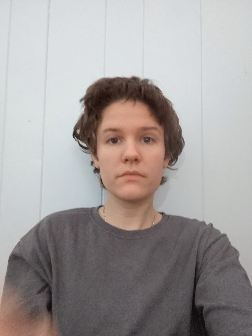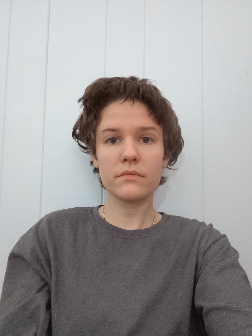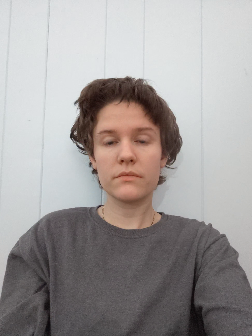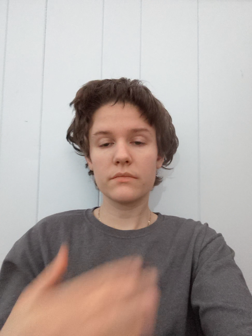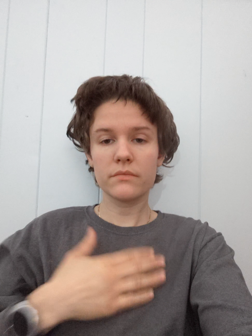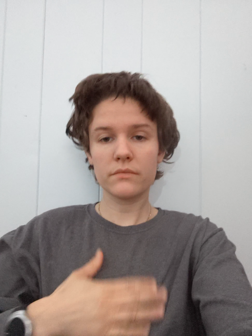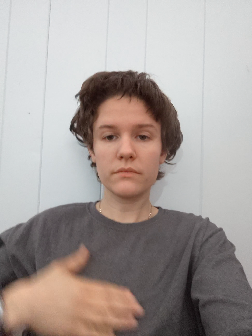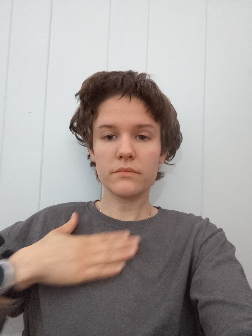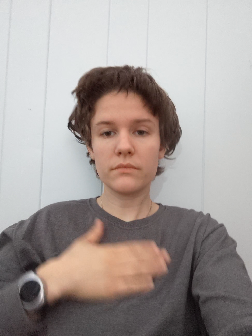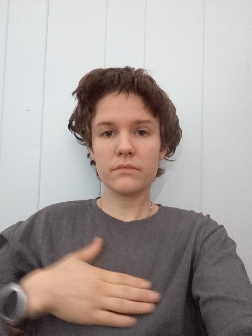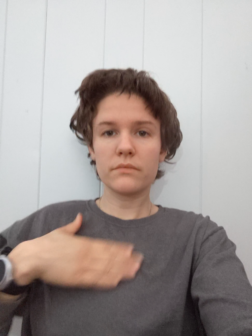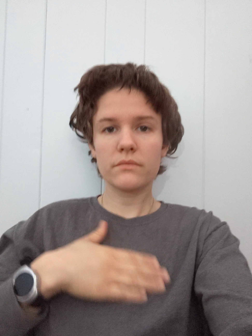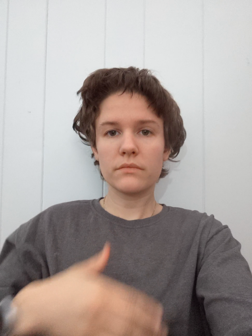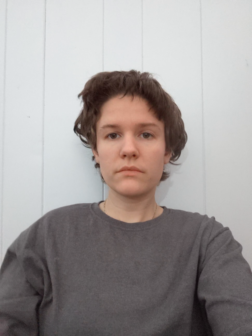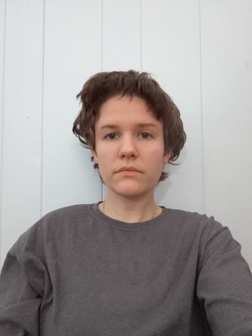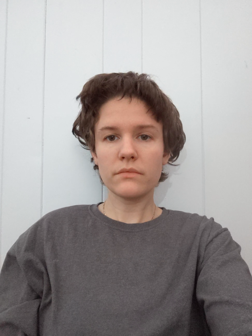please